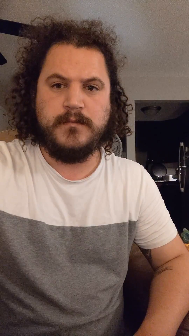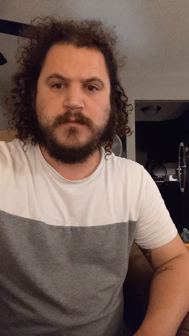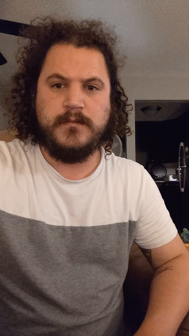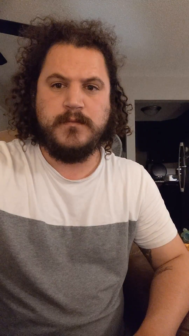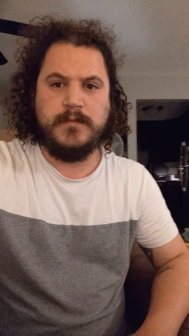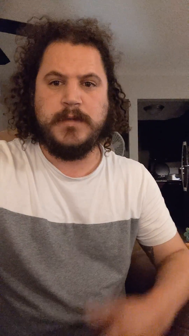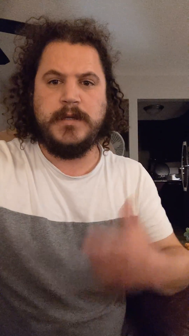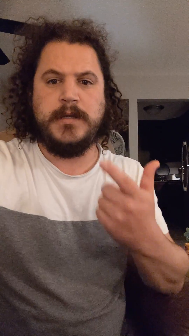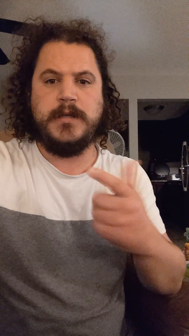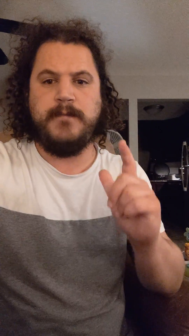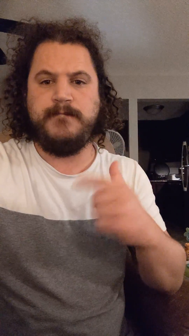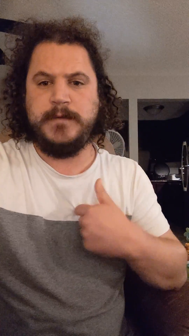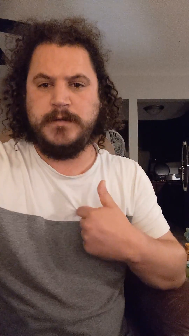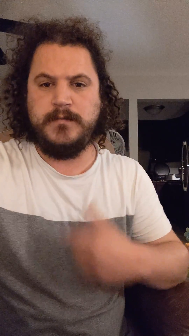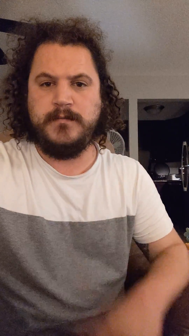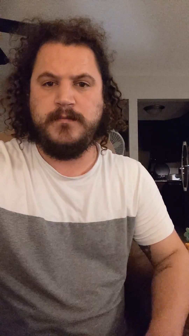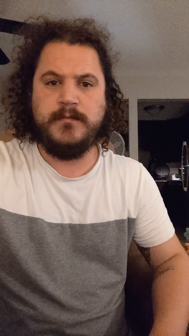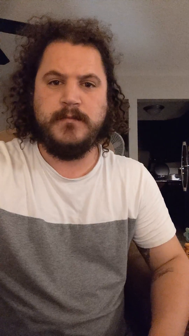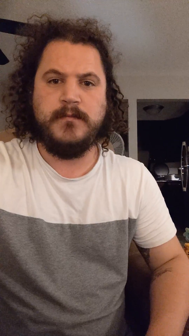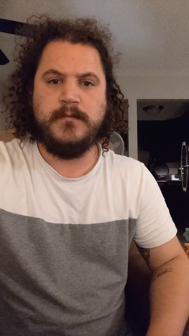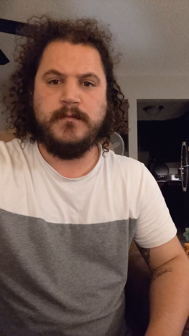let me